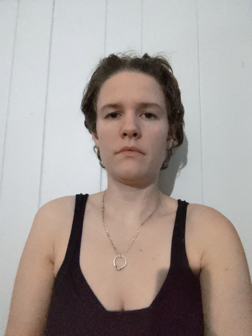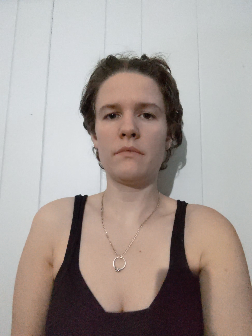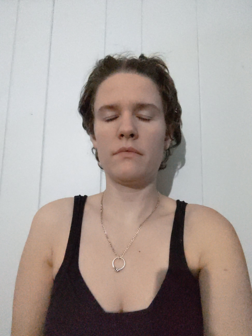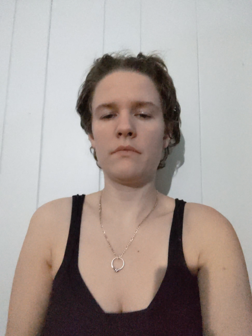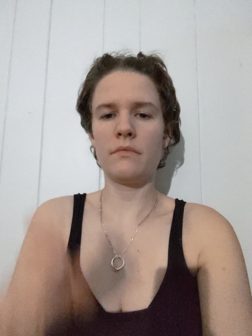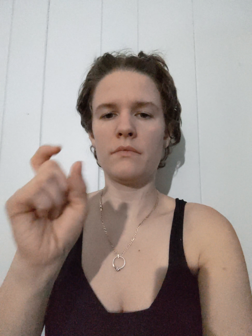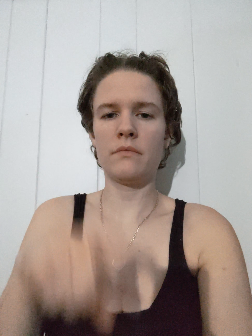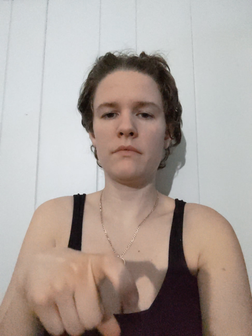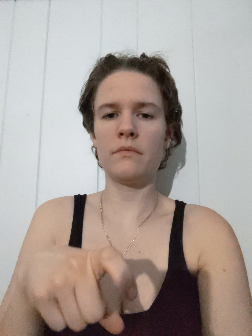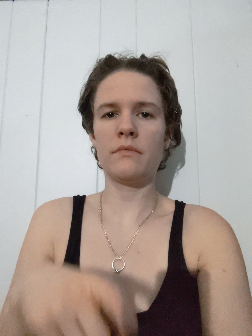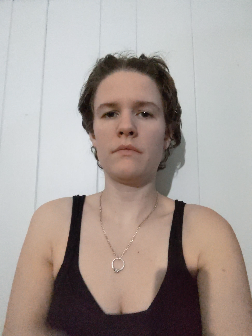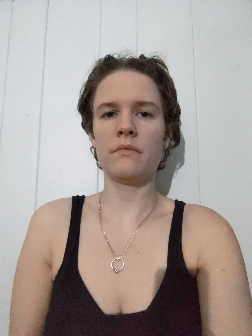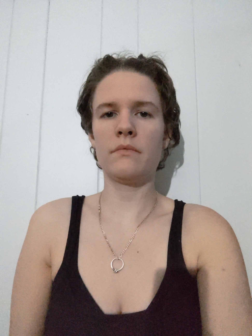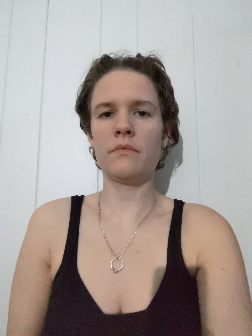have to